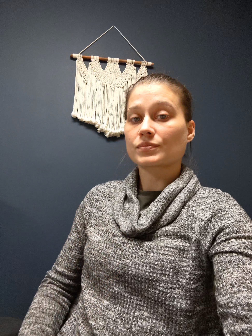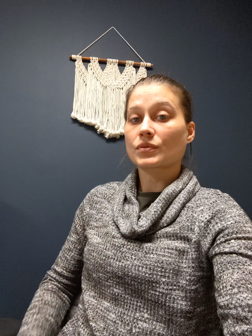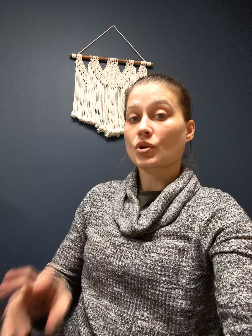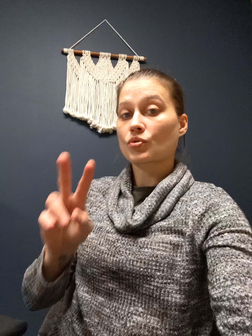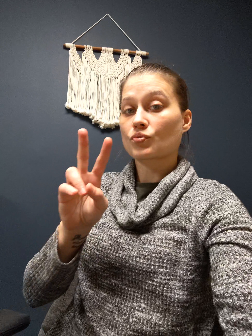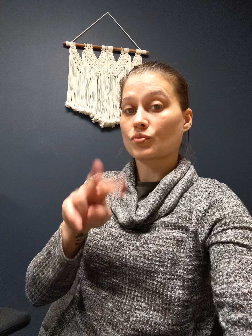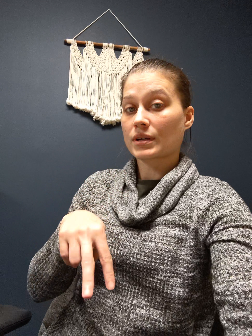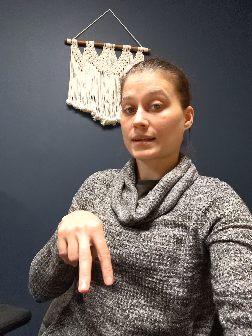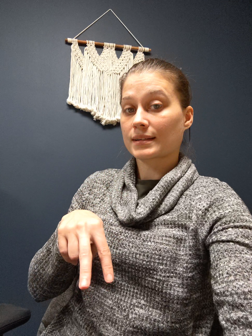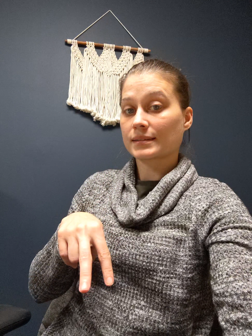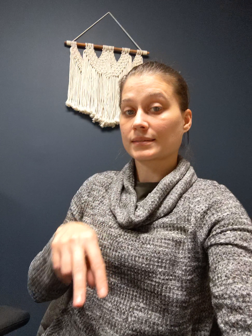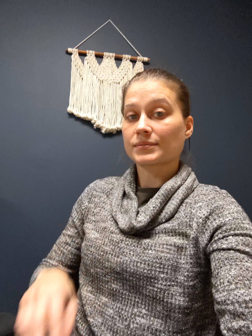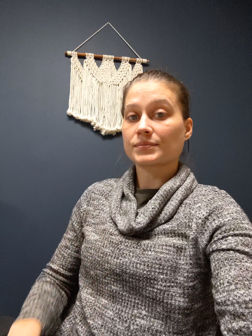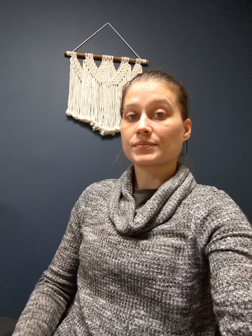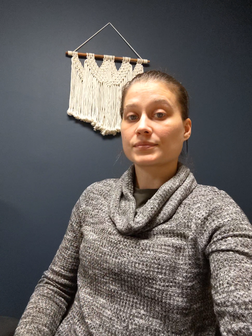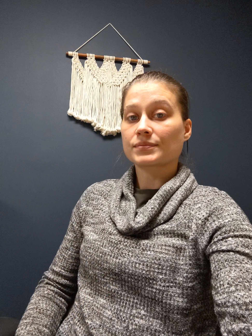read